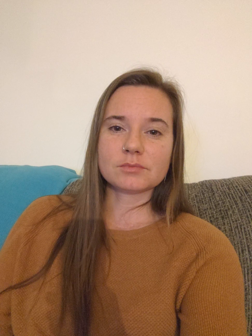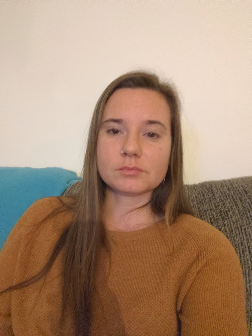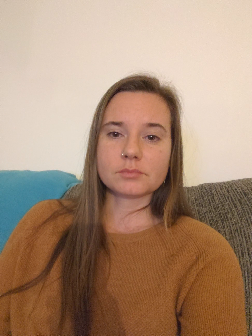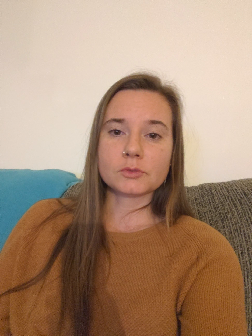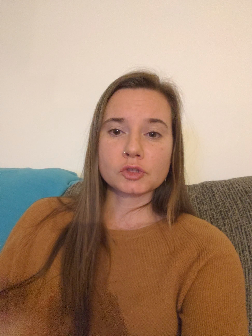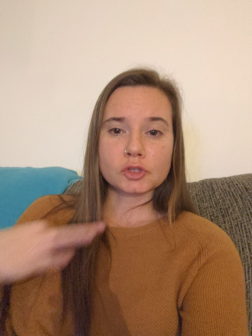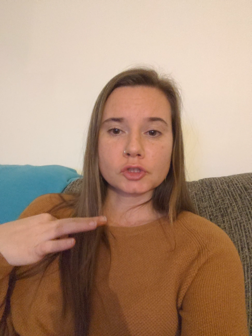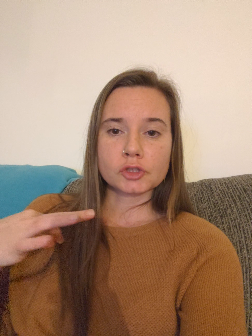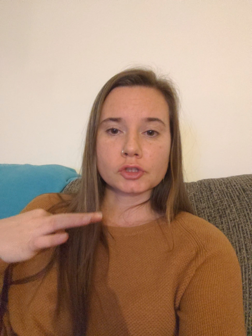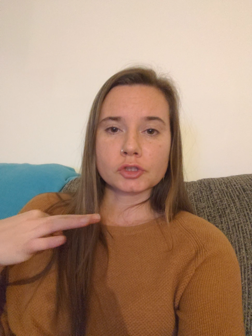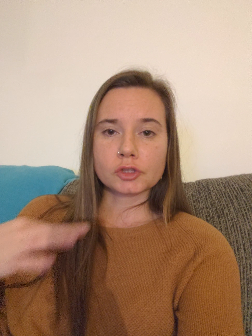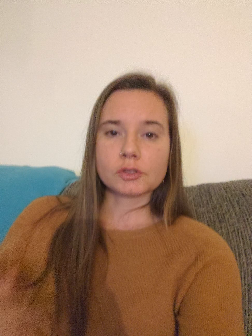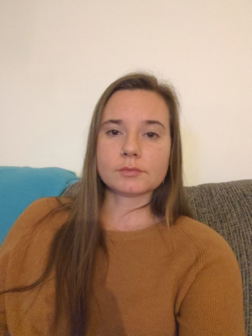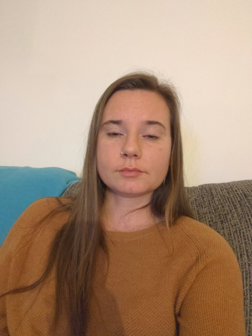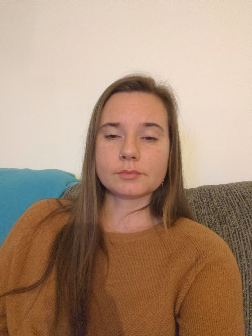shirt